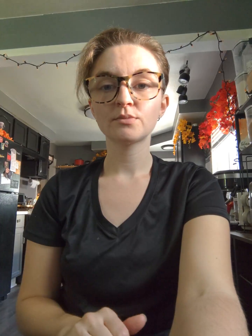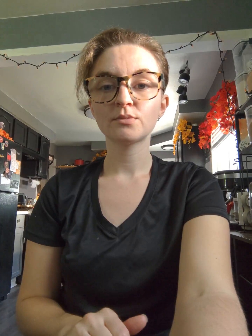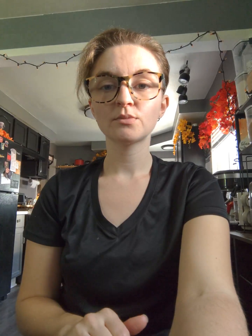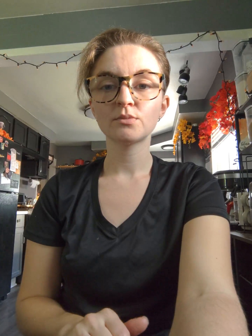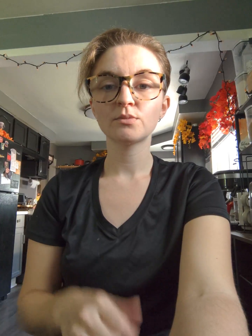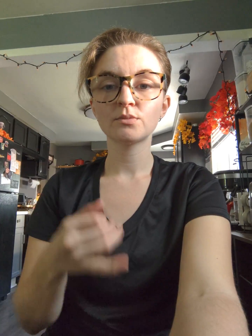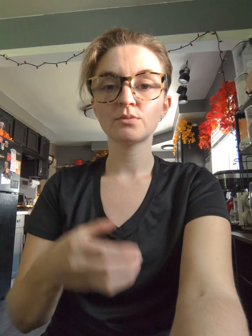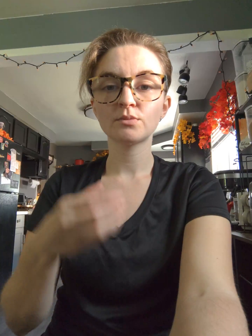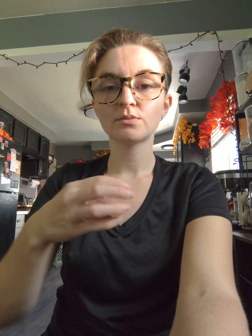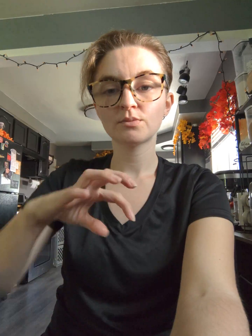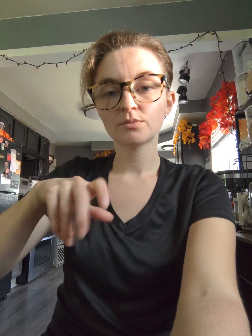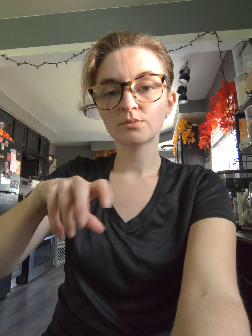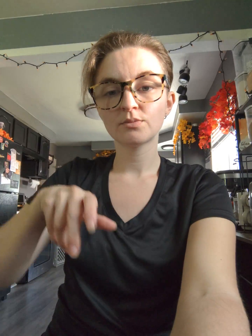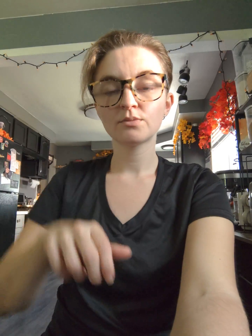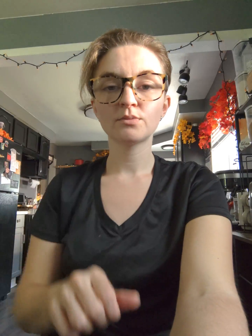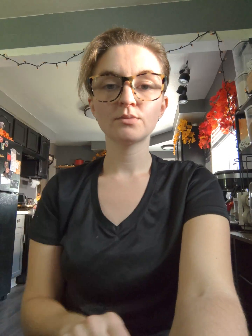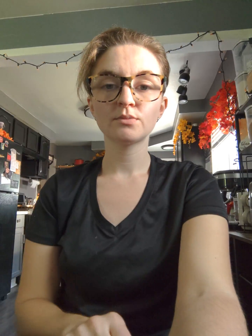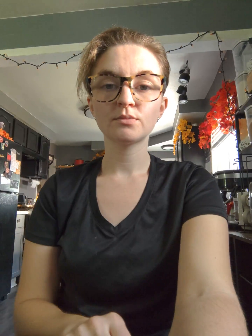jar